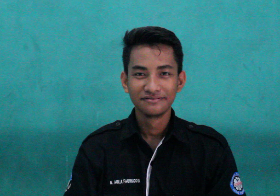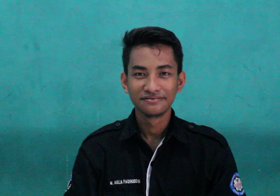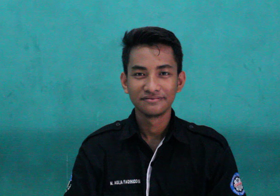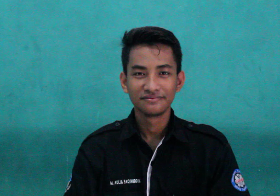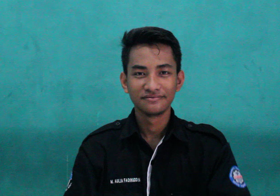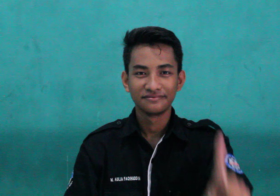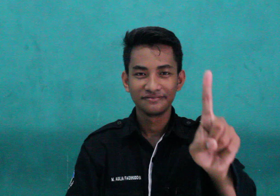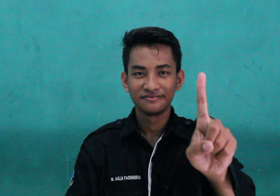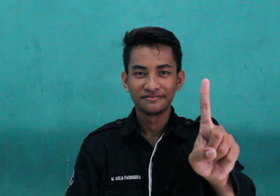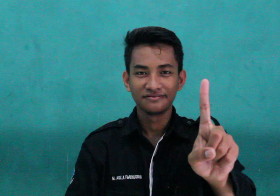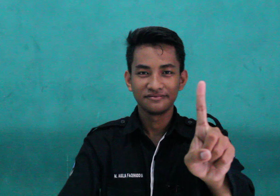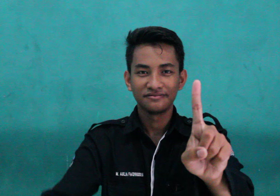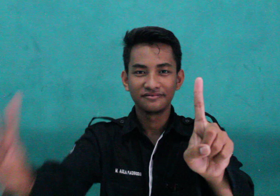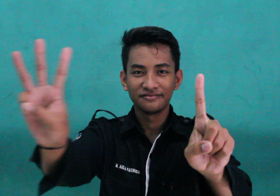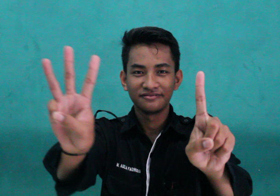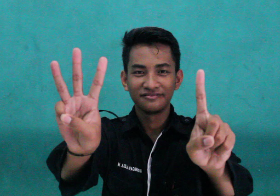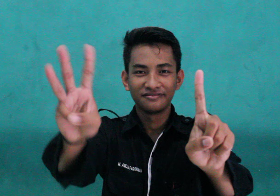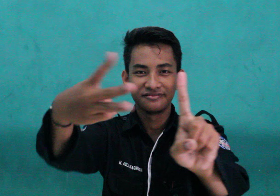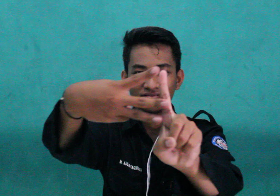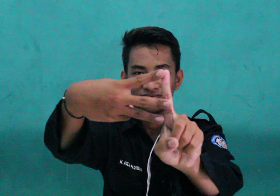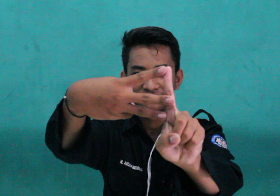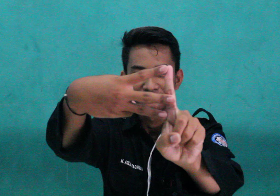B